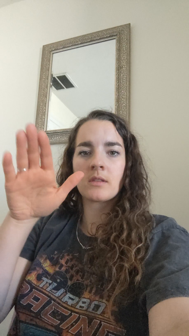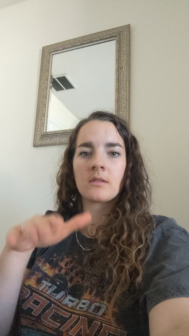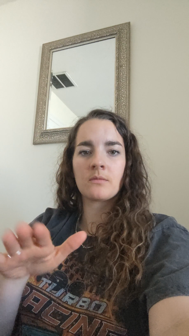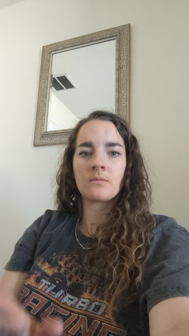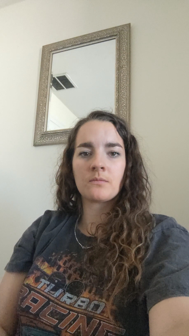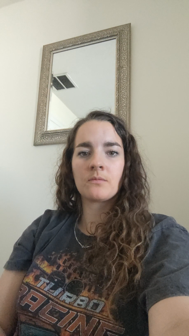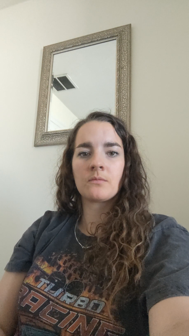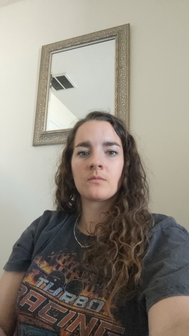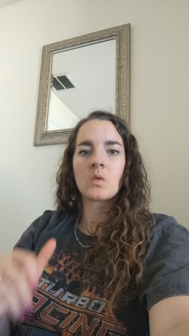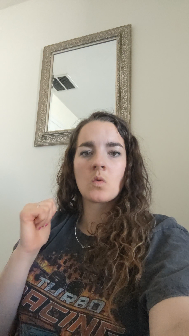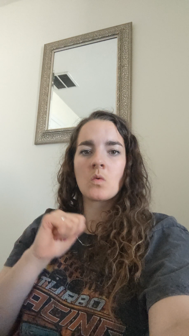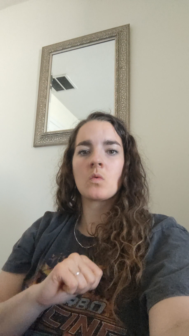coats